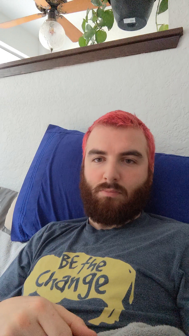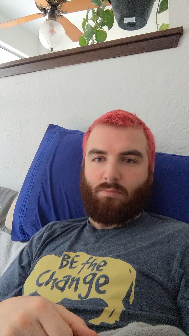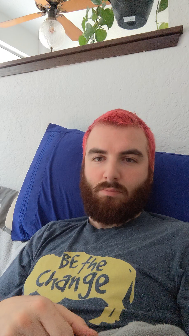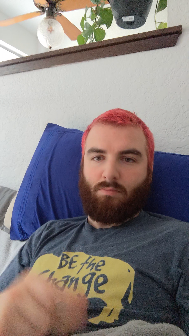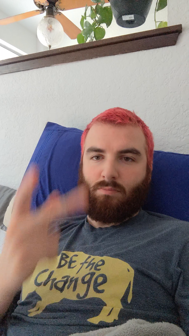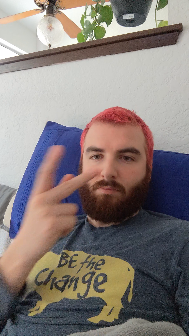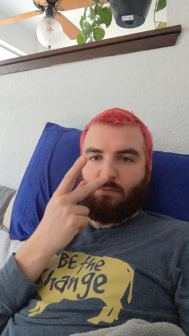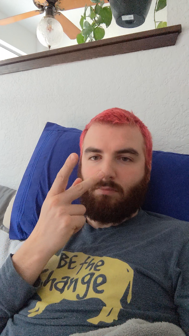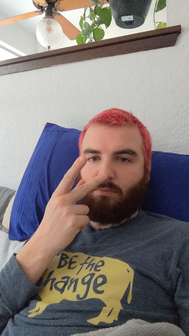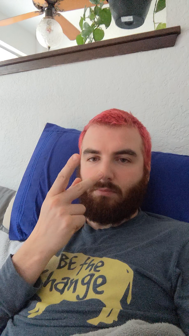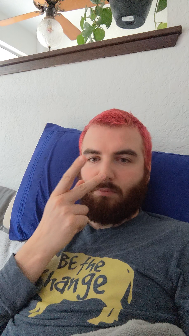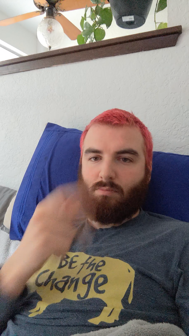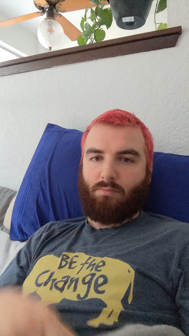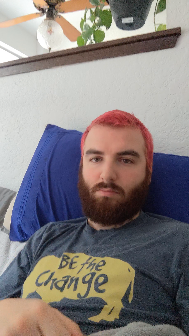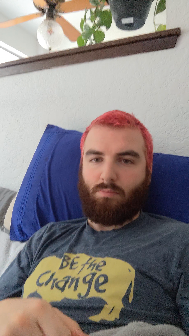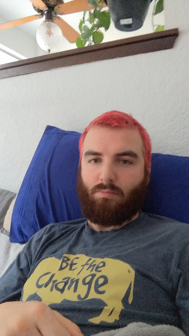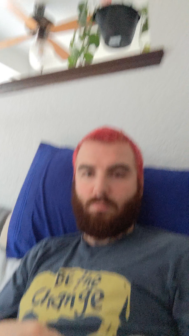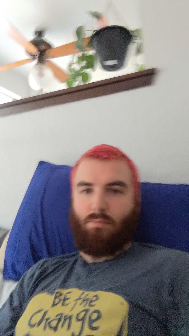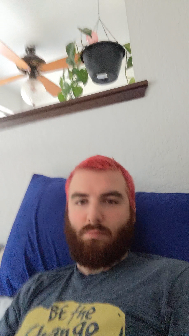penis